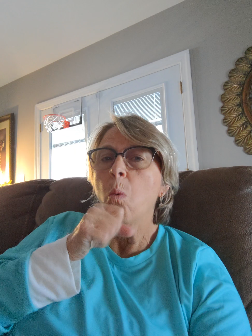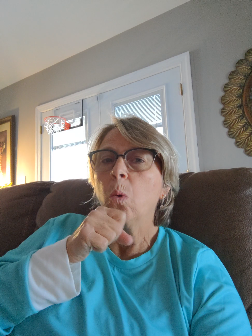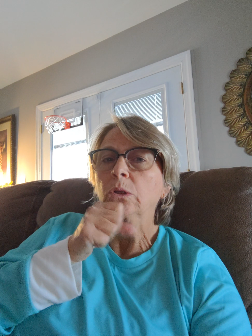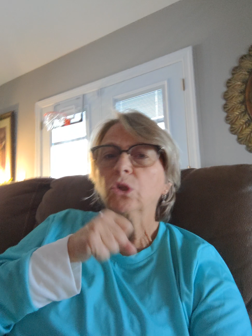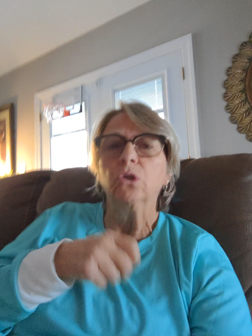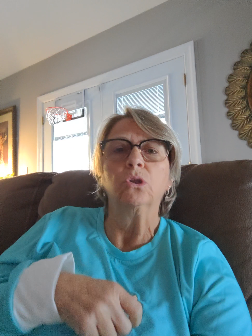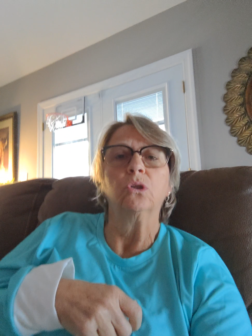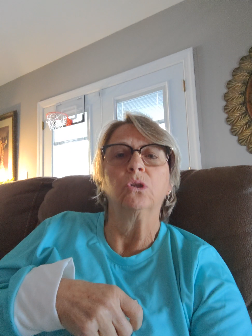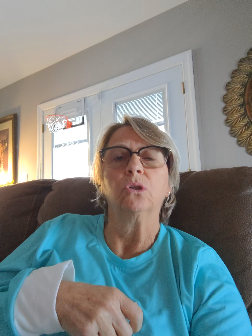orange